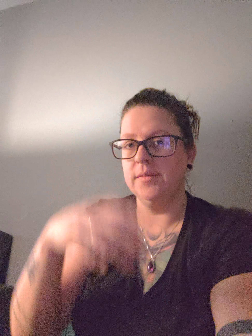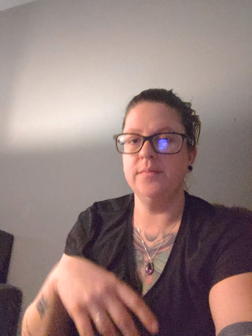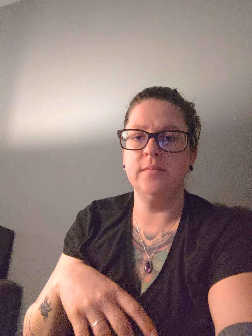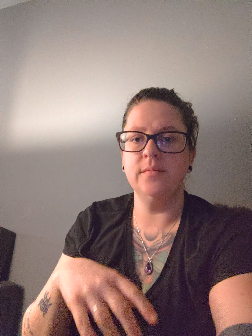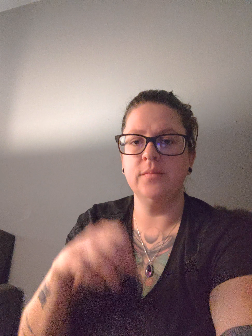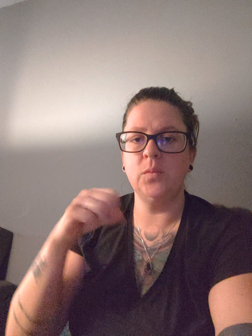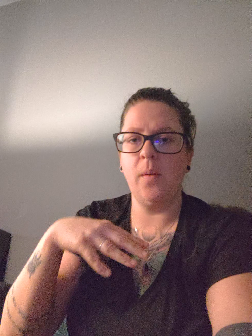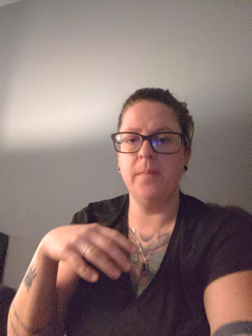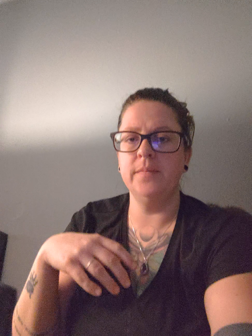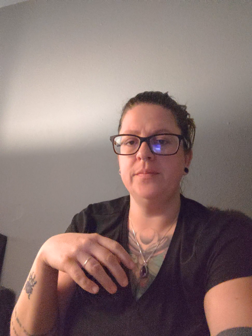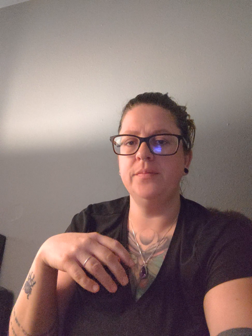drop